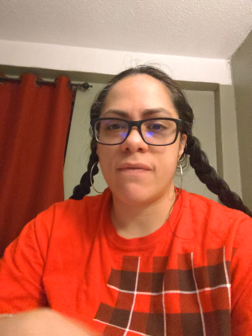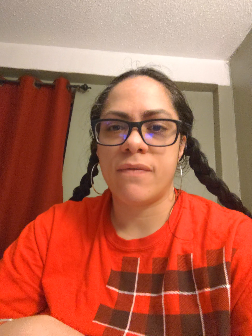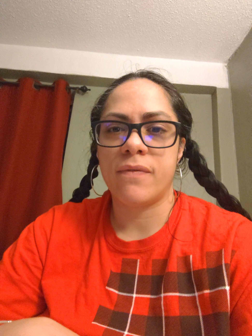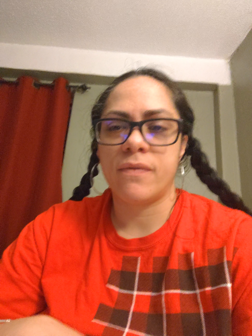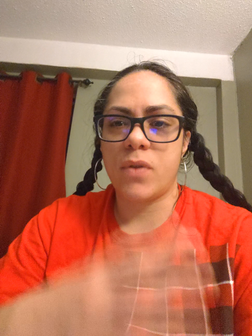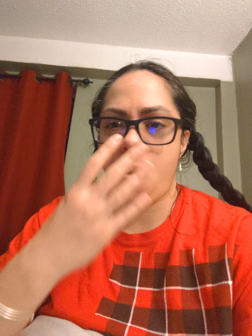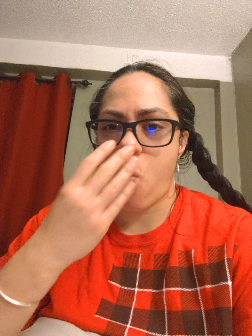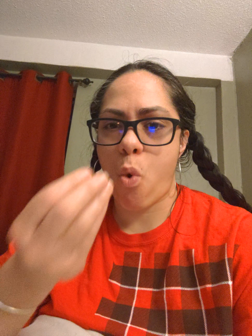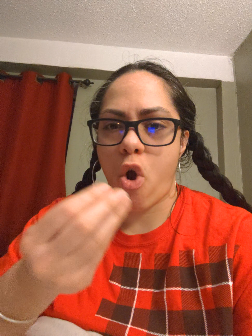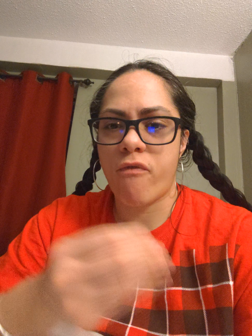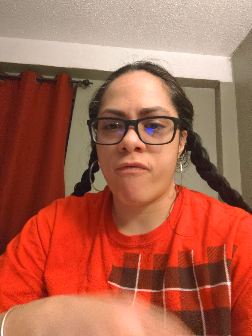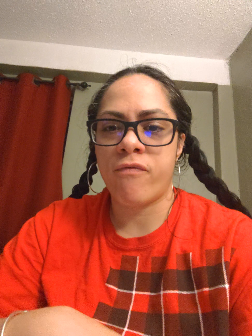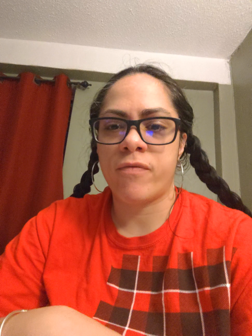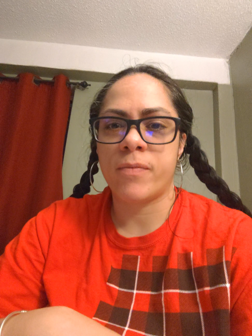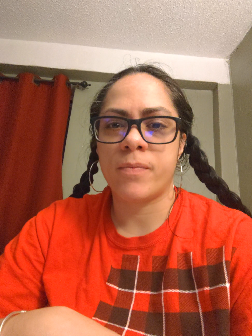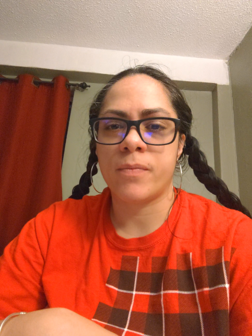wolf